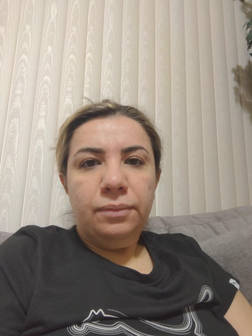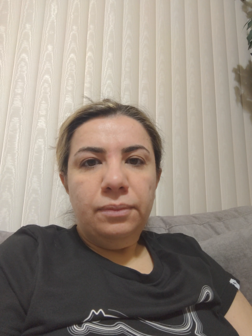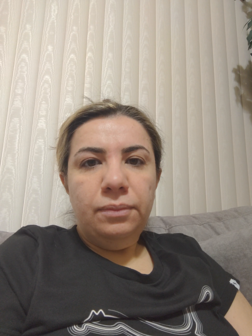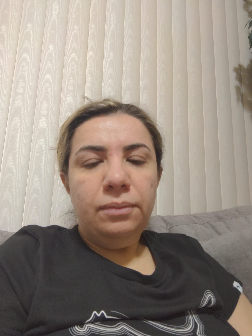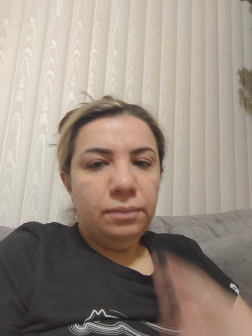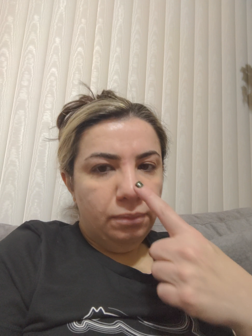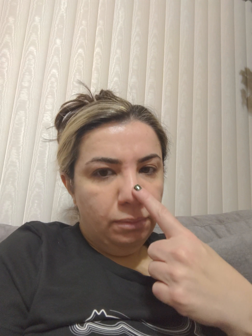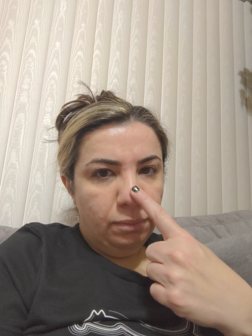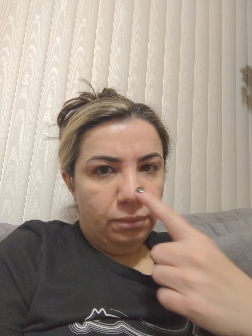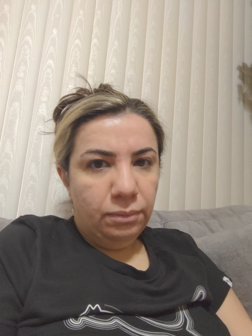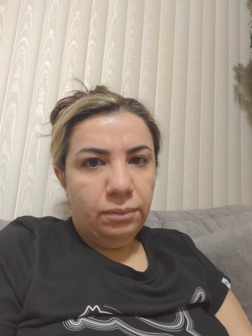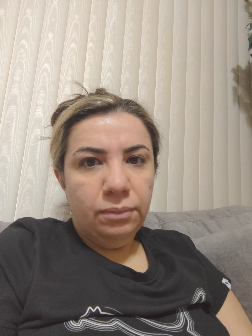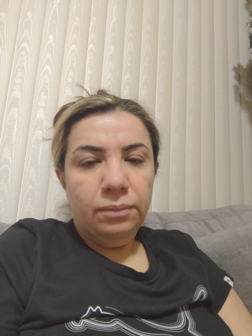nose